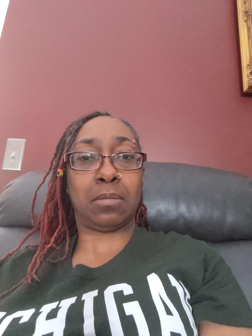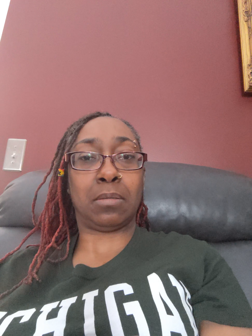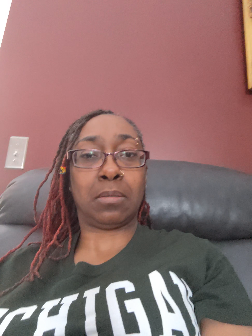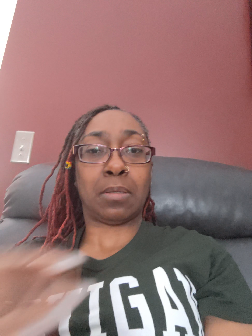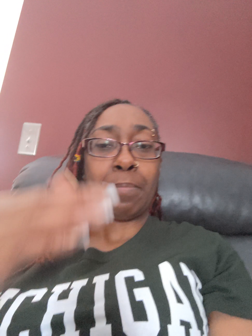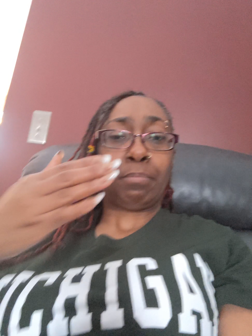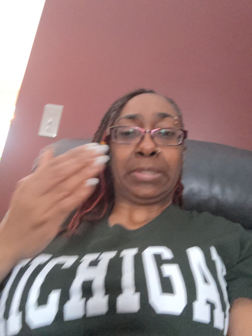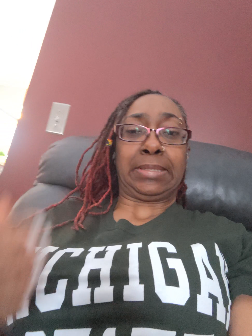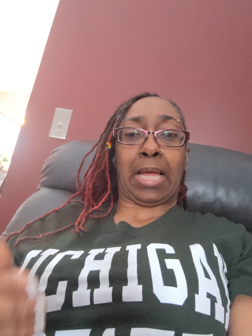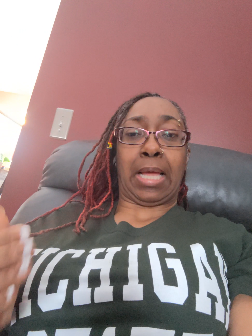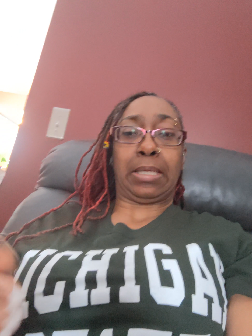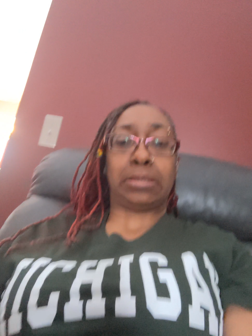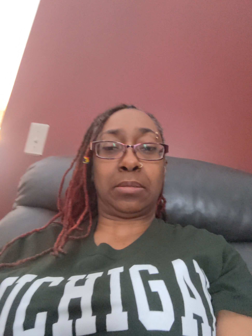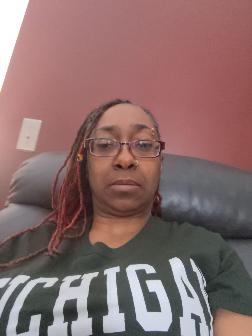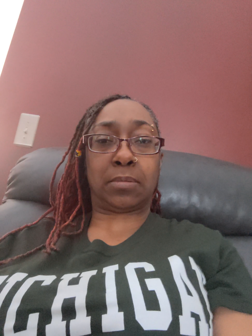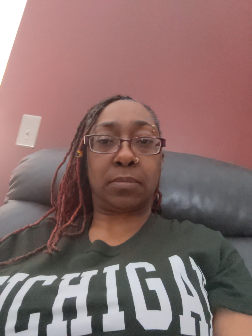beside